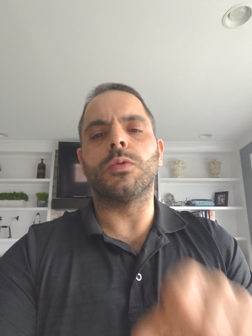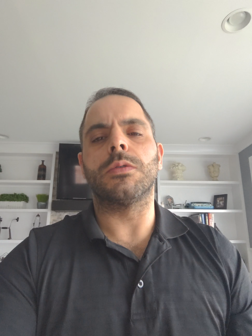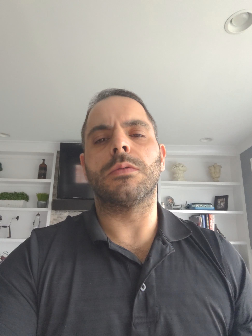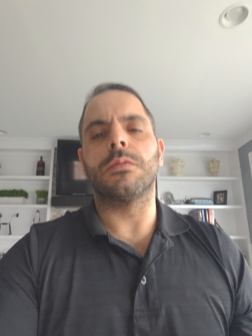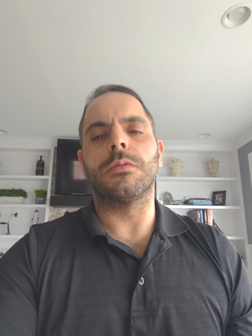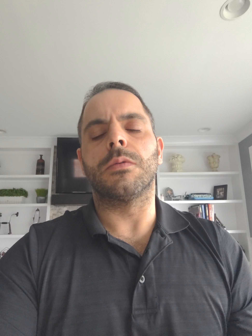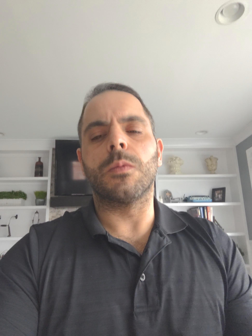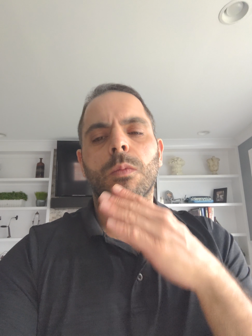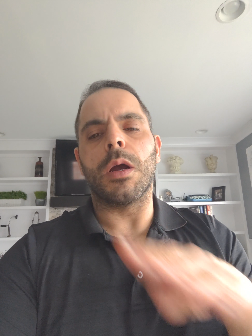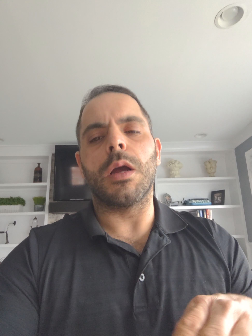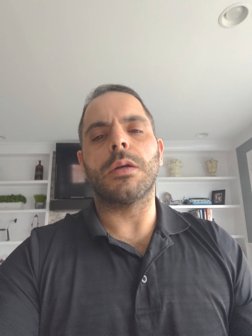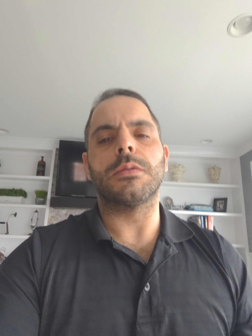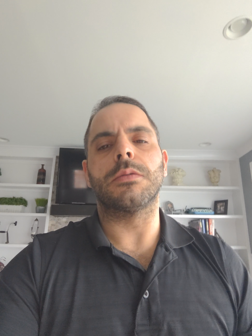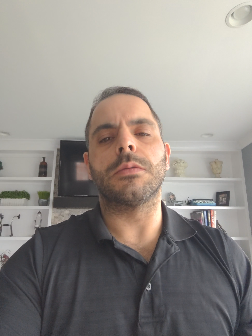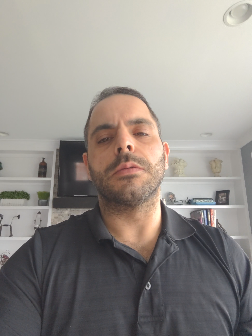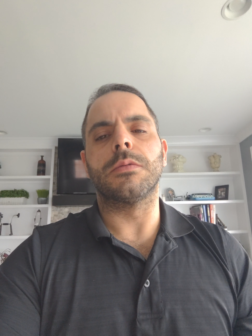quiet